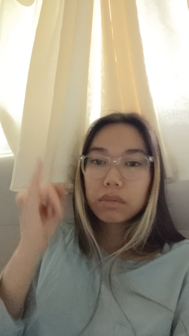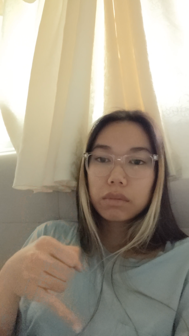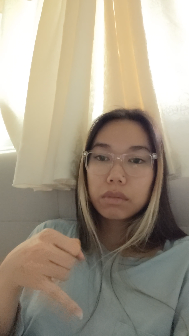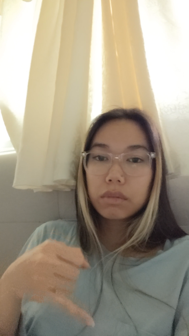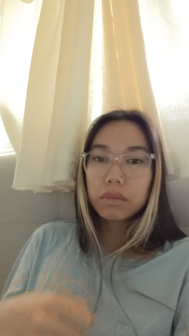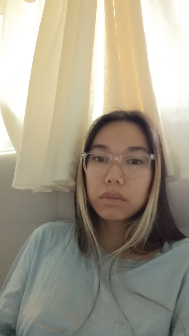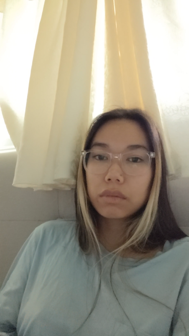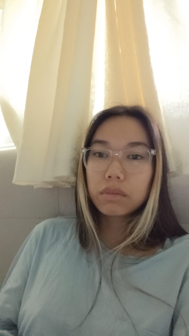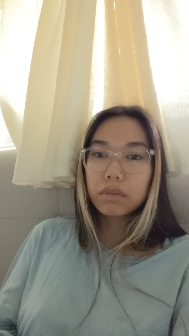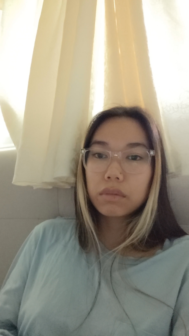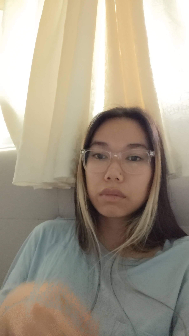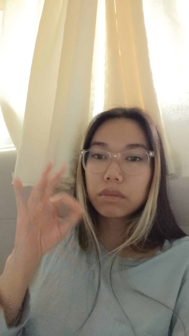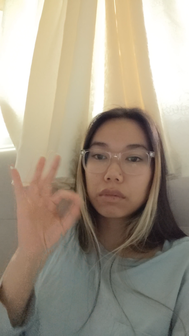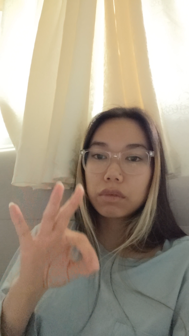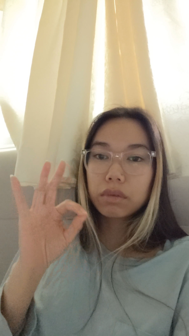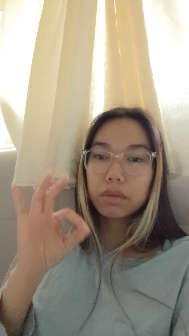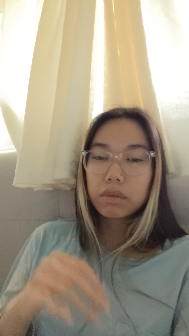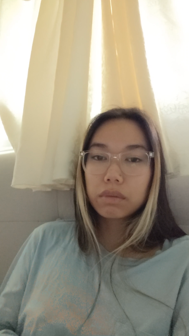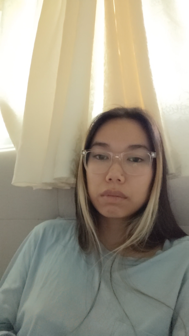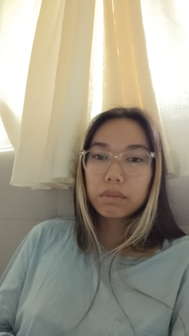fit